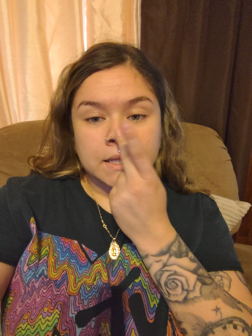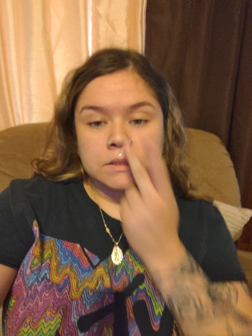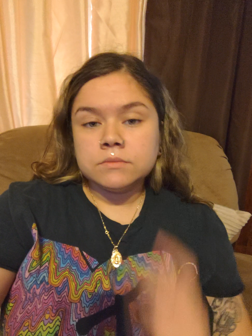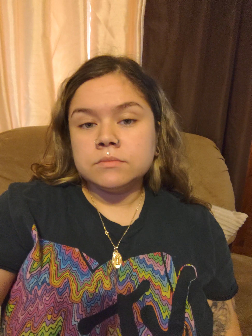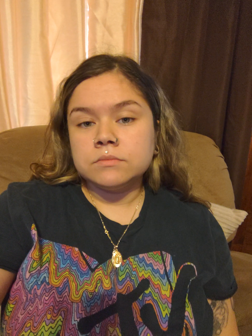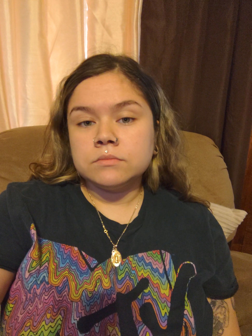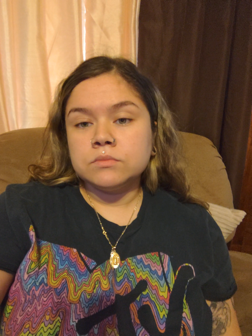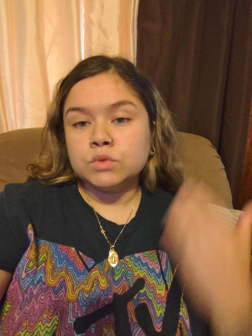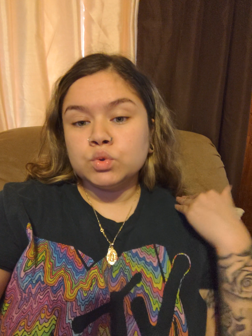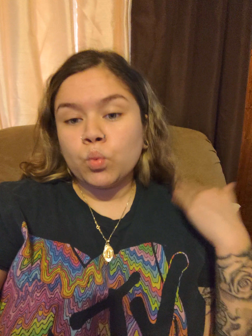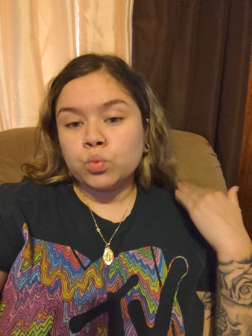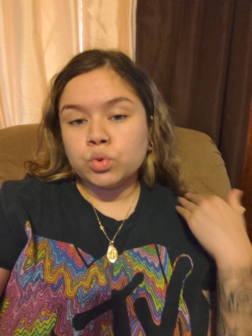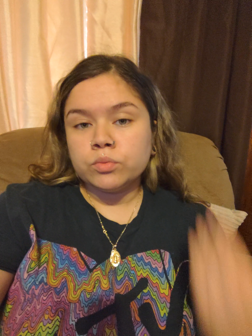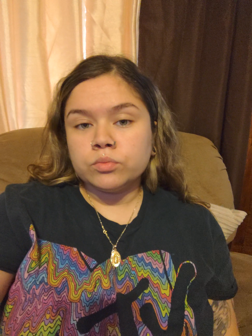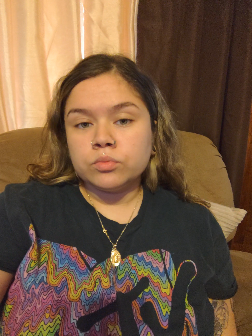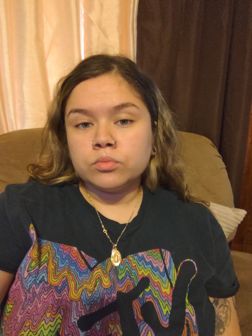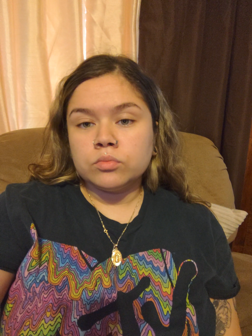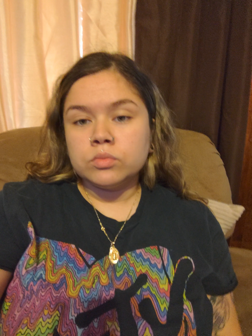shoulder